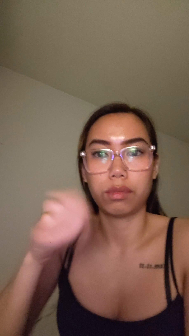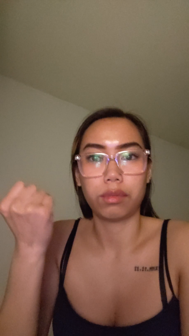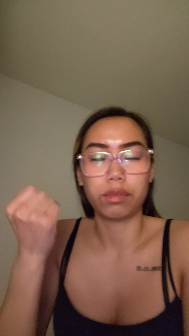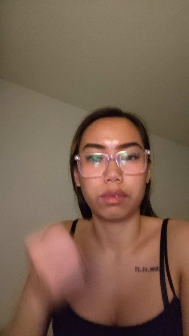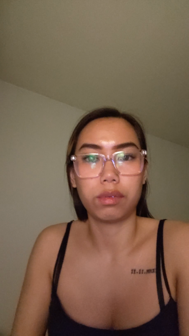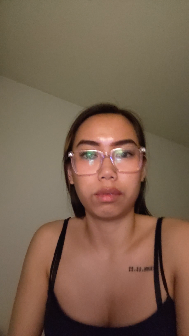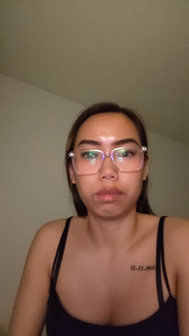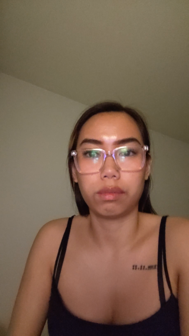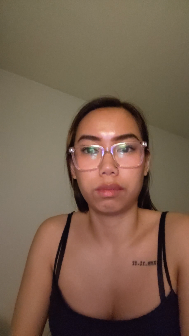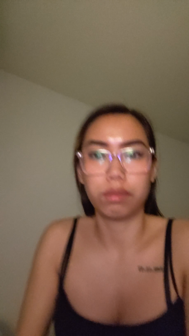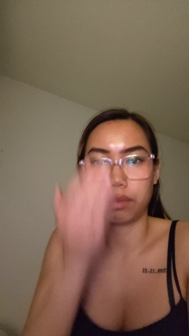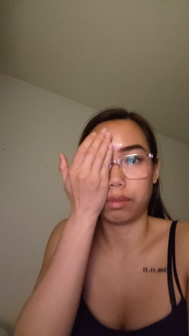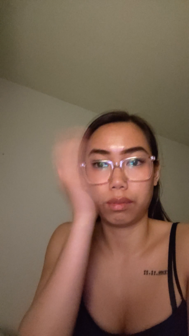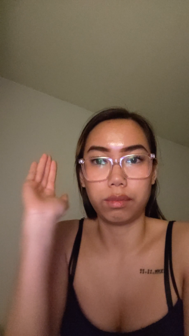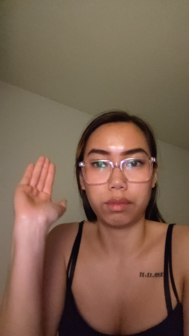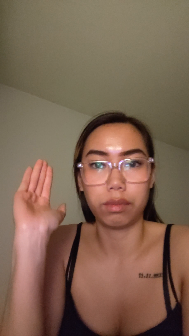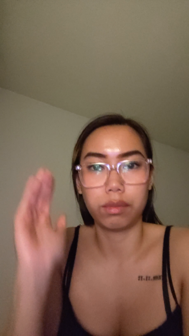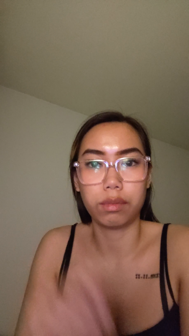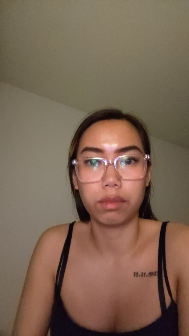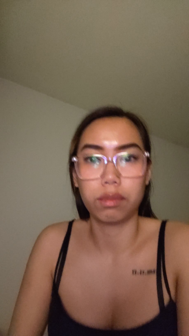peekaboo